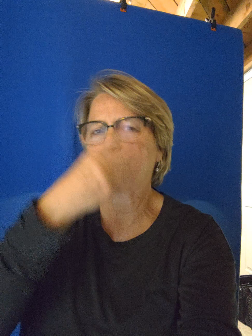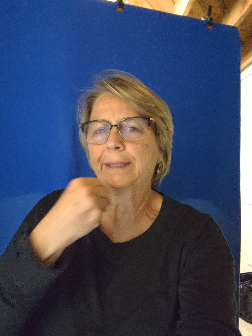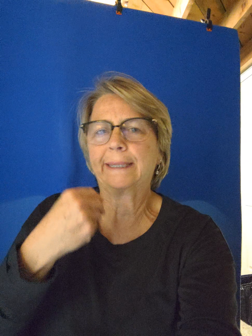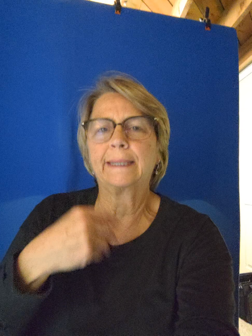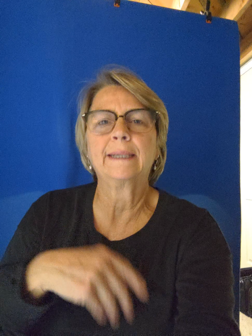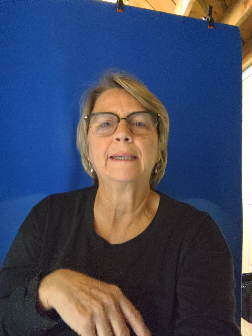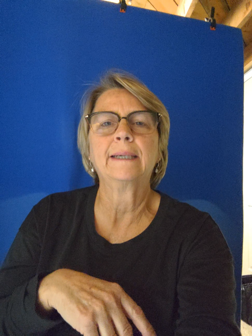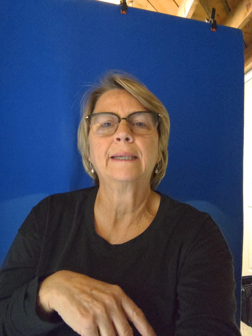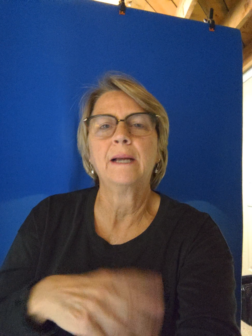pretty